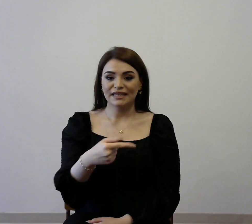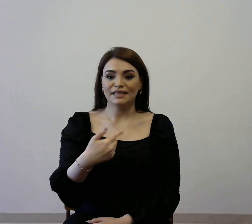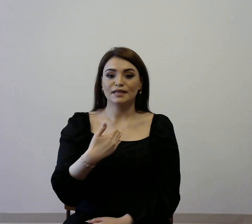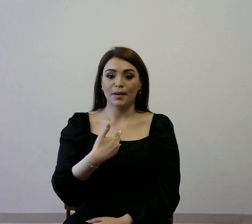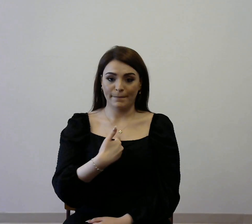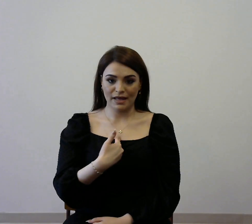mən